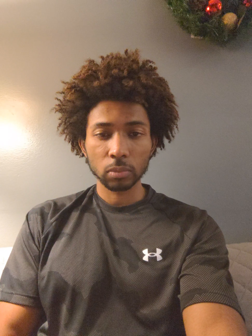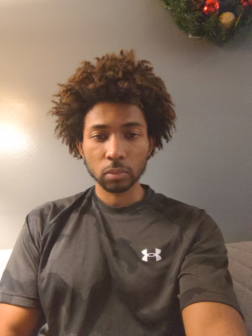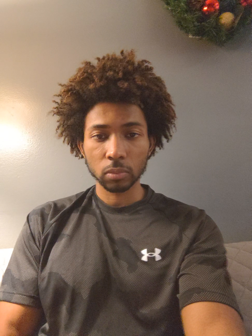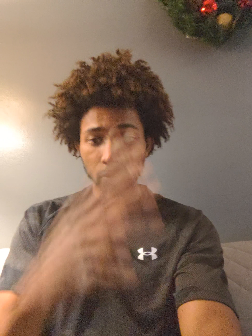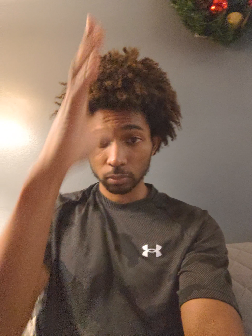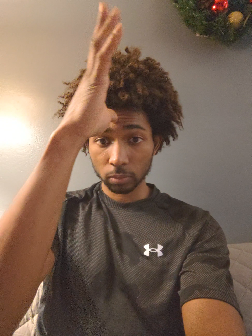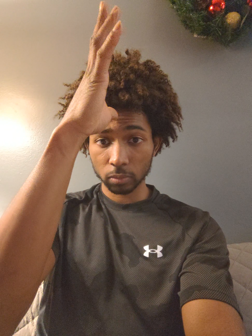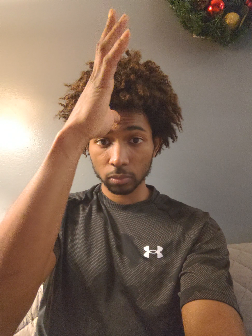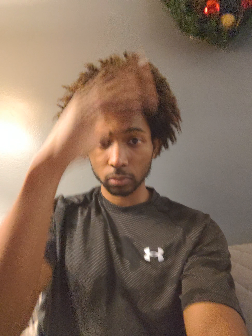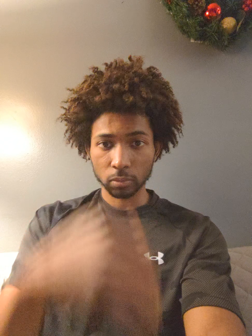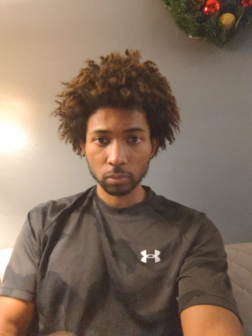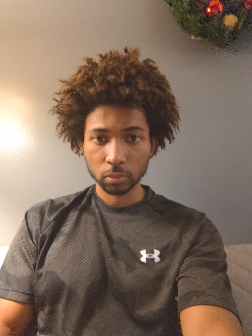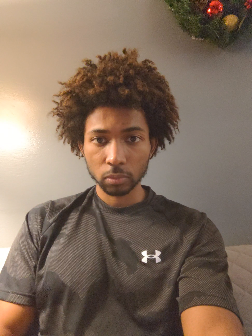dad